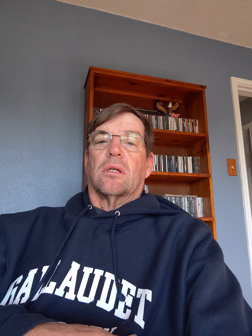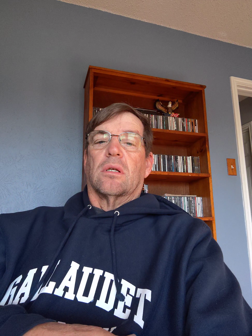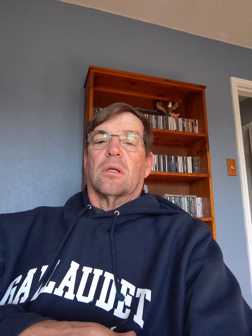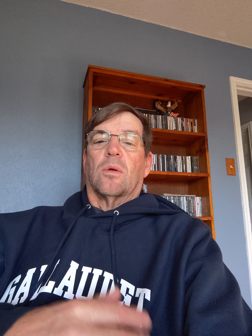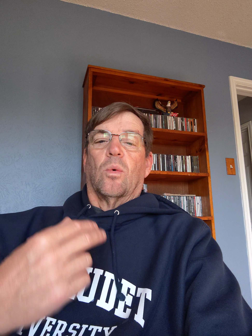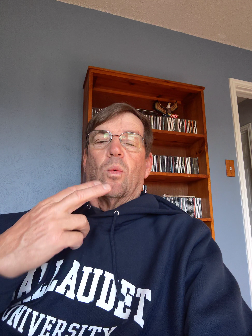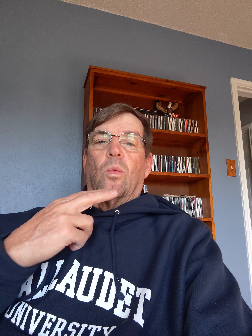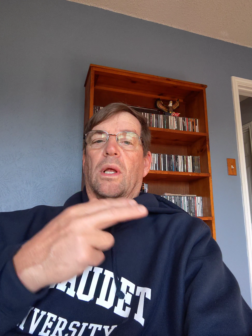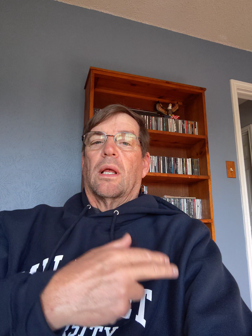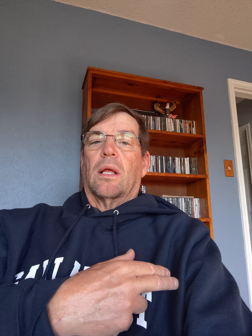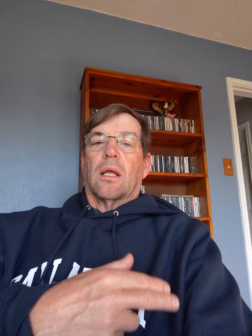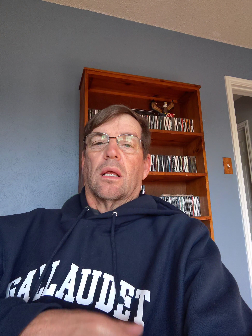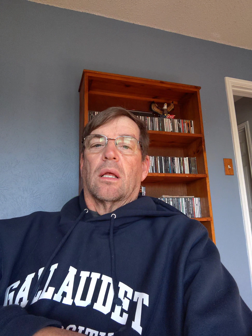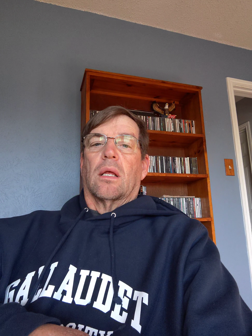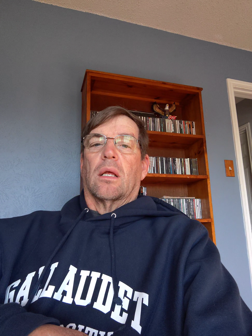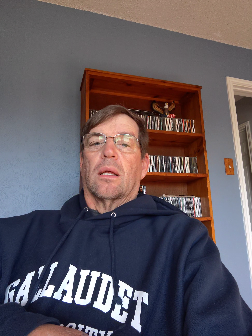we